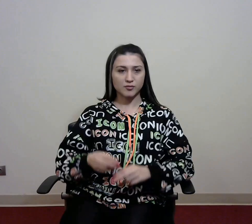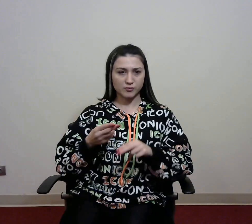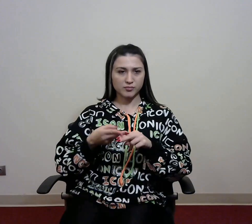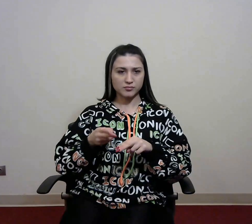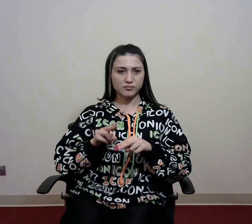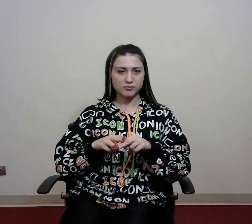bu